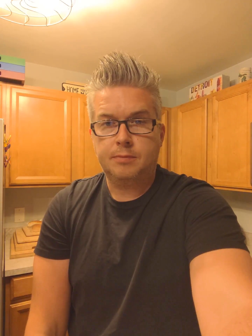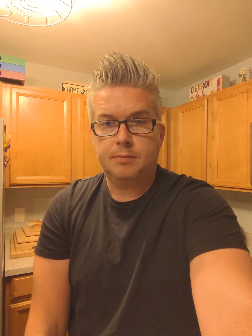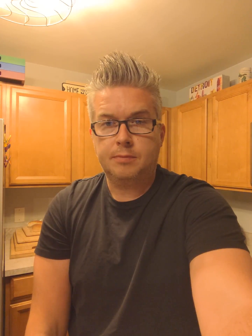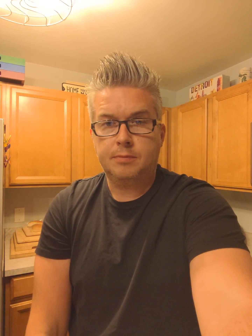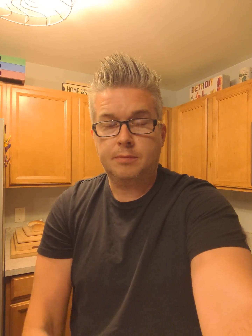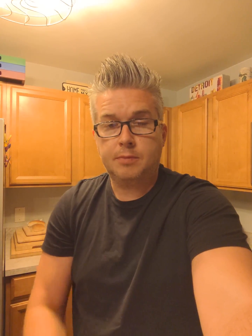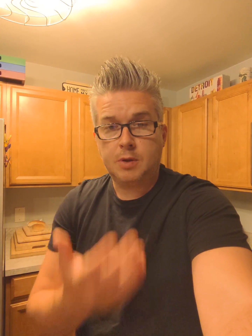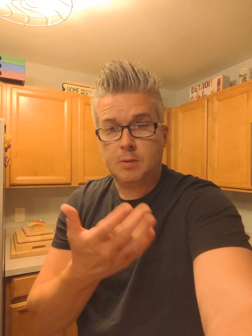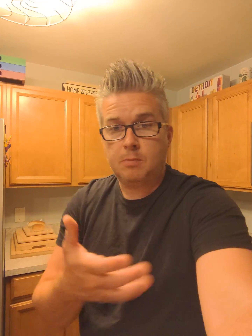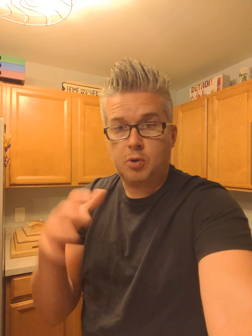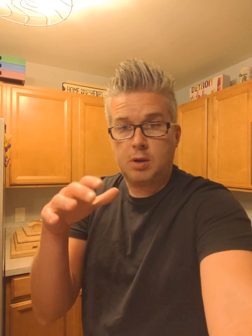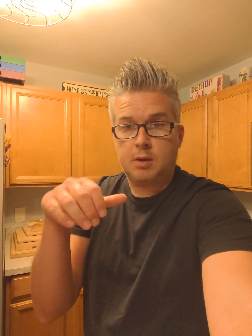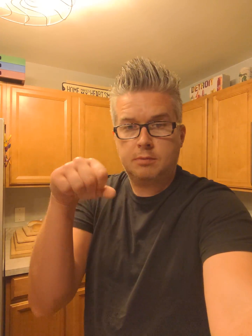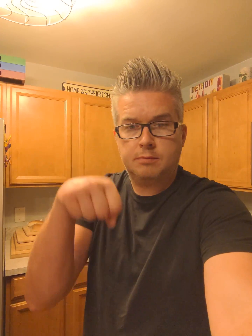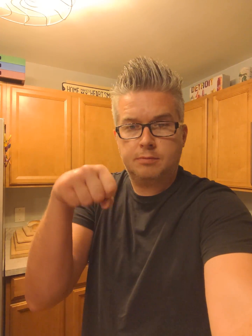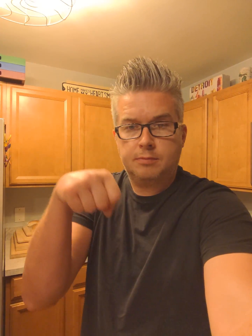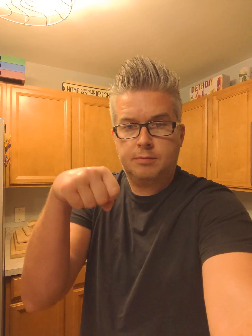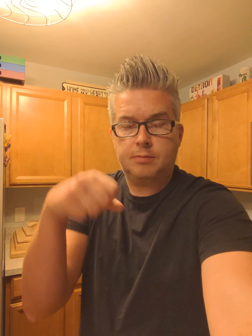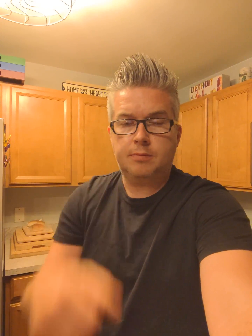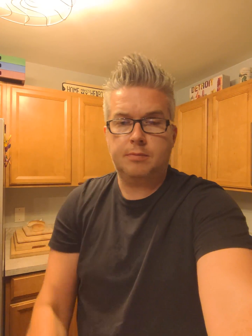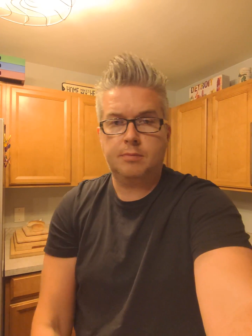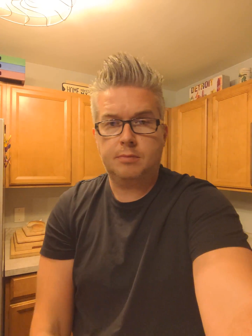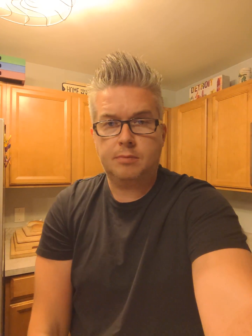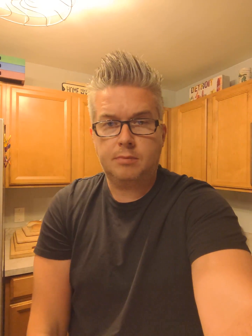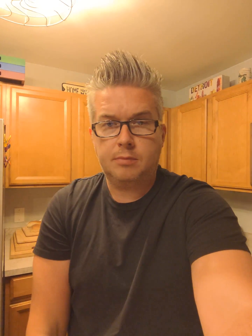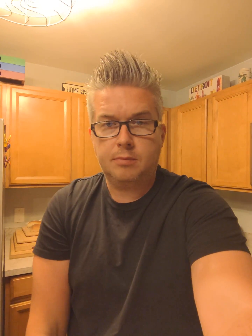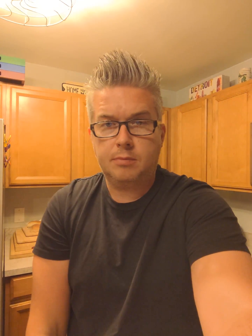basket